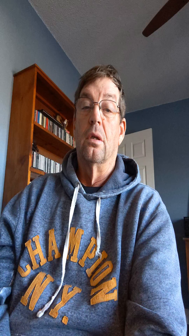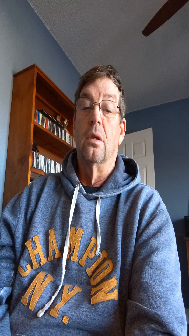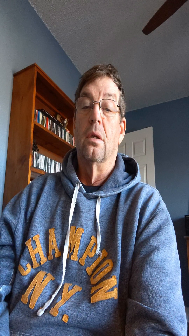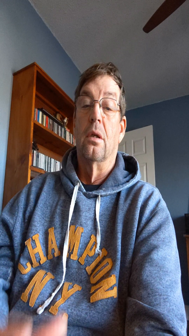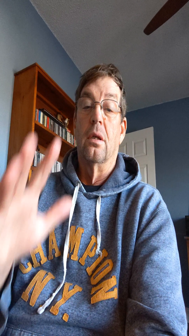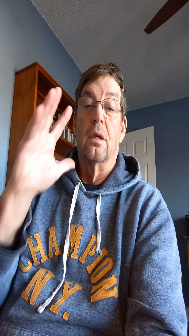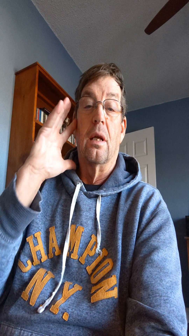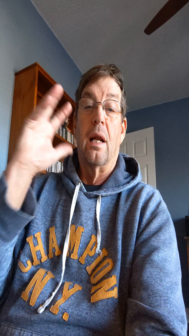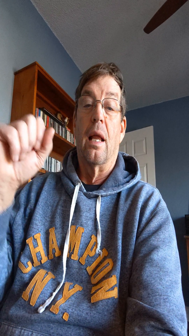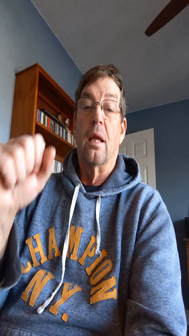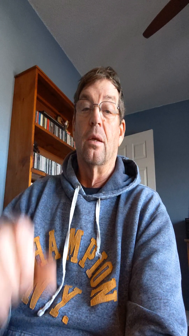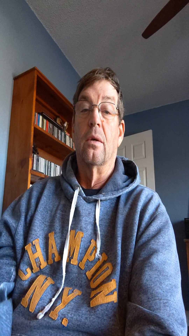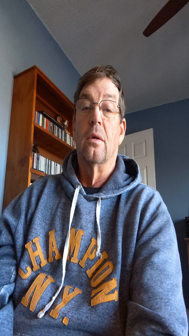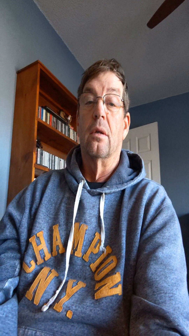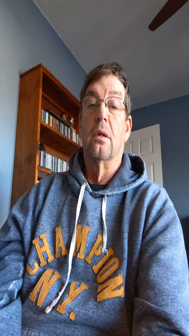loud